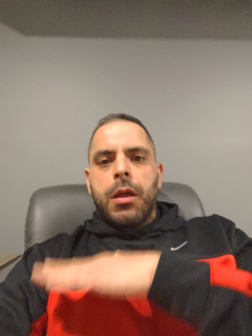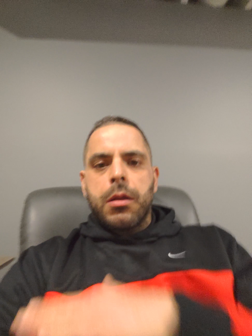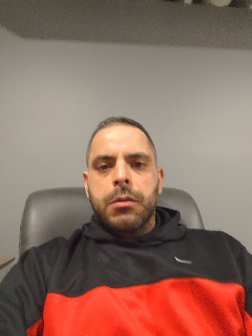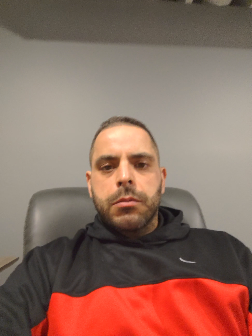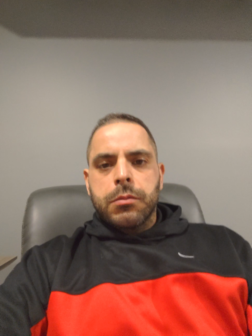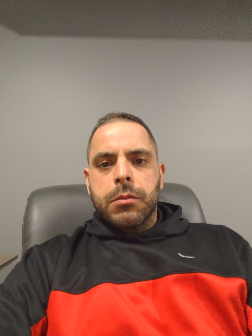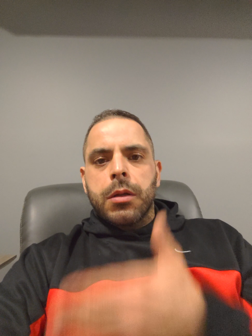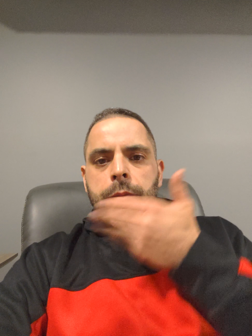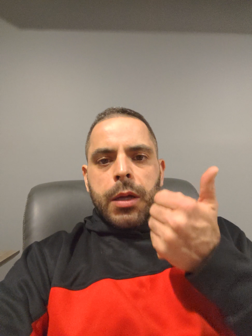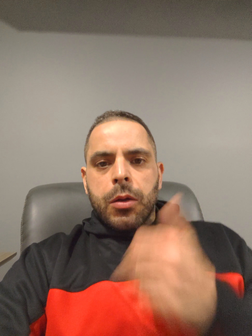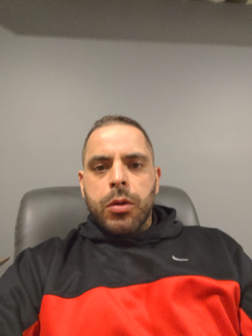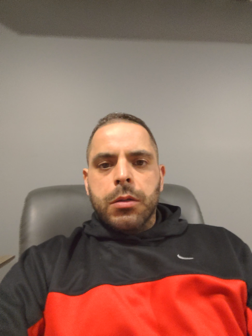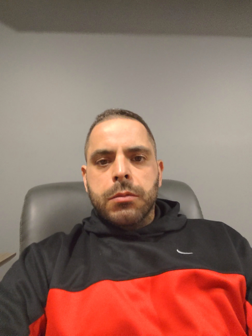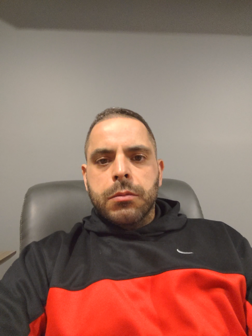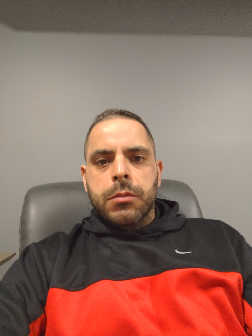better